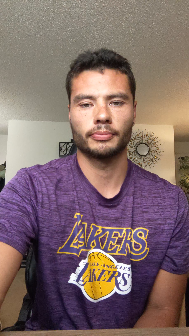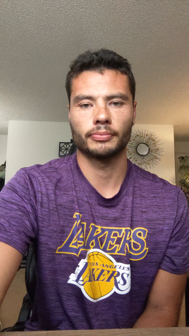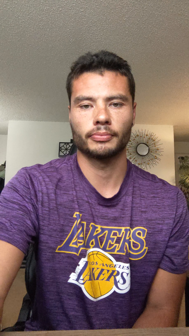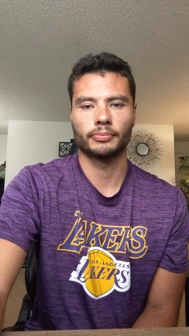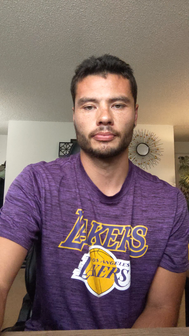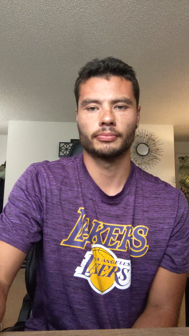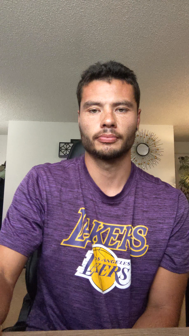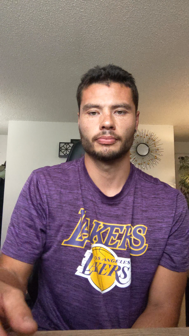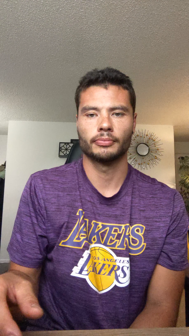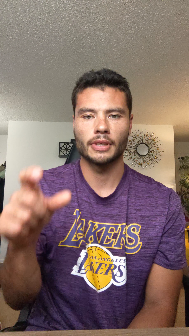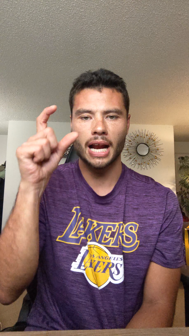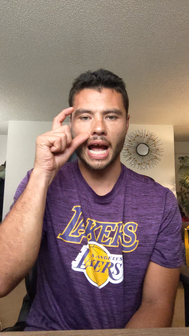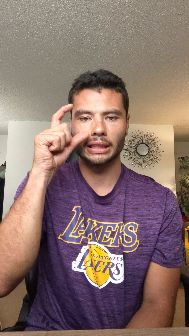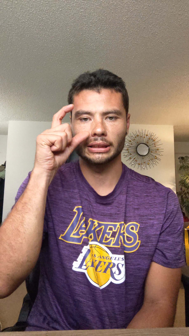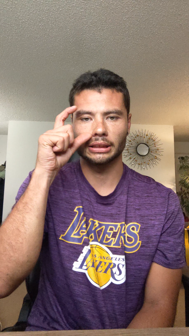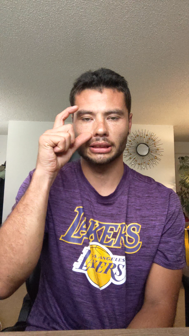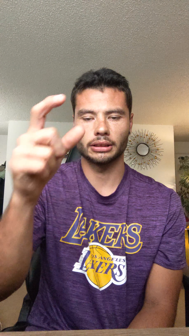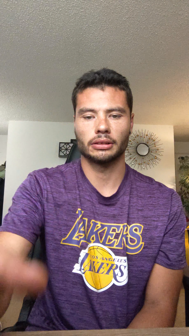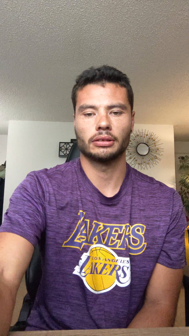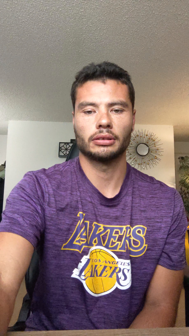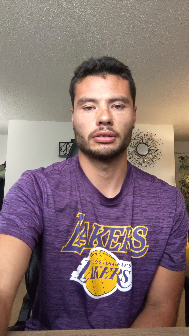glasses